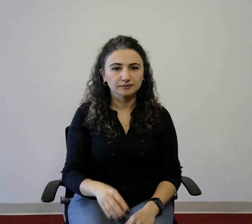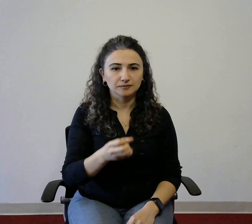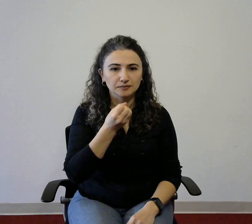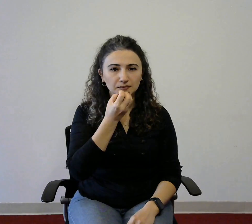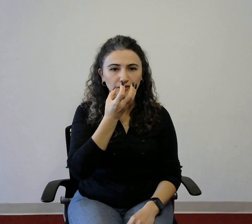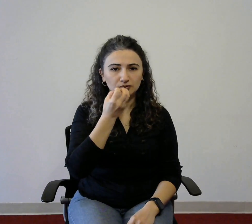bakı